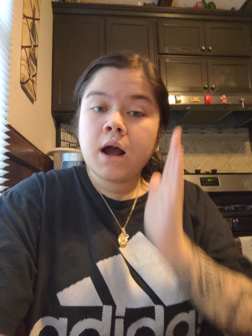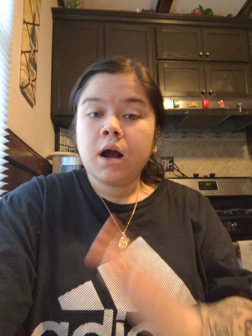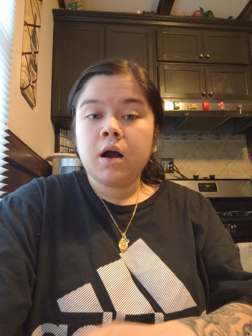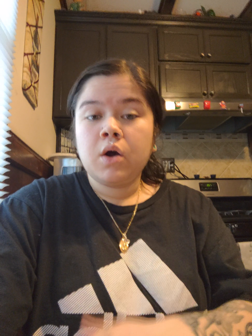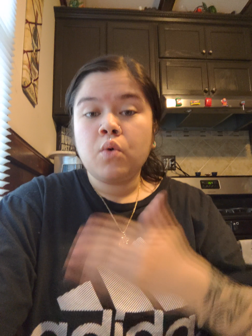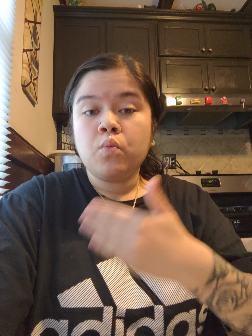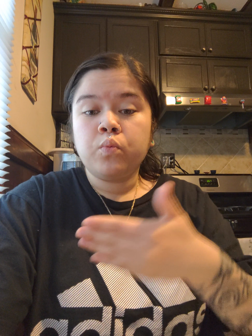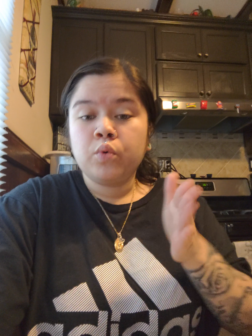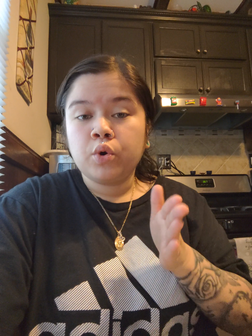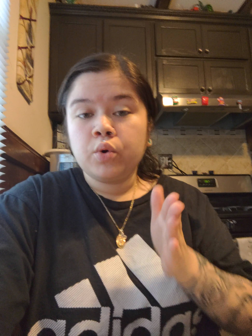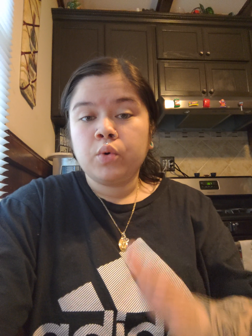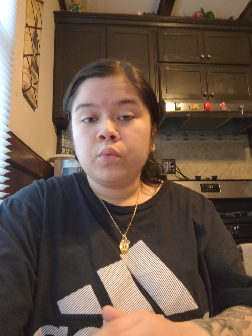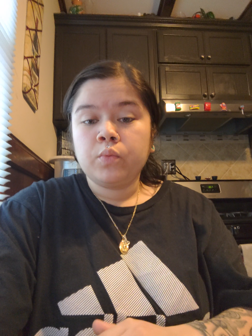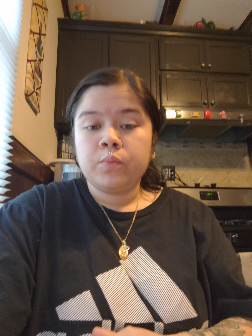room